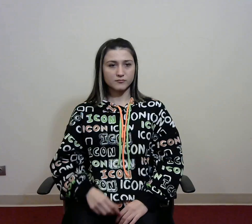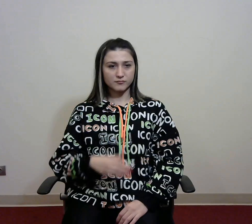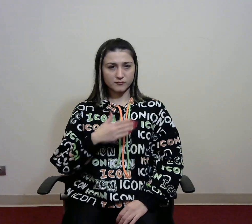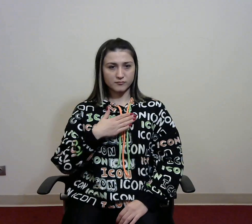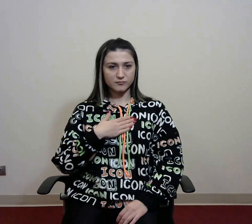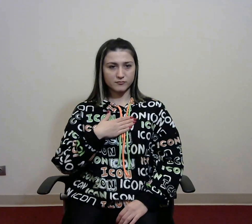mən